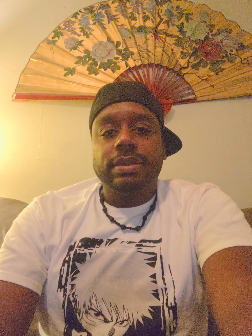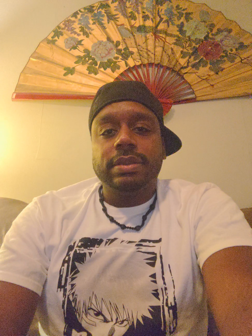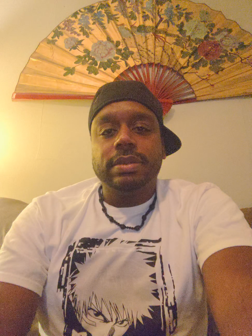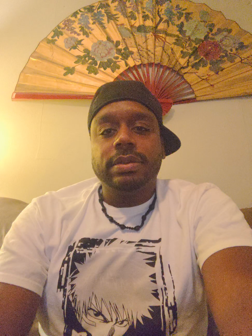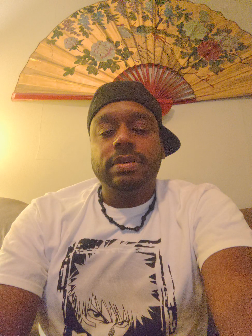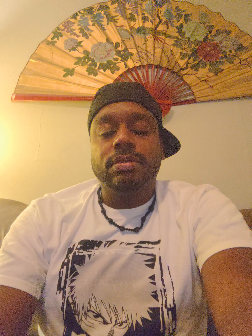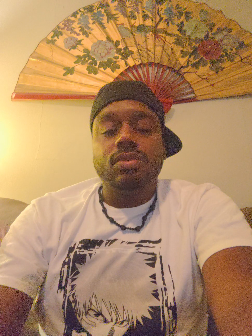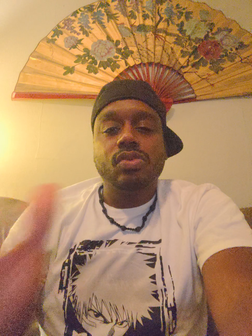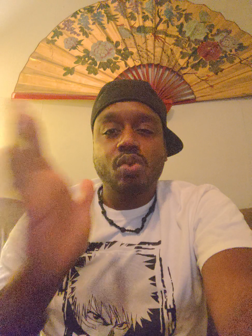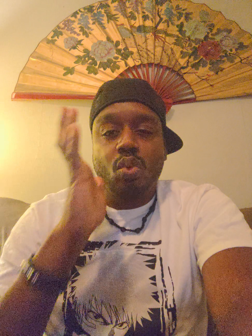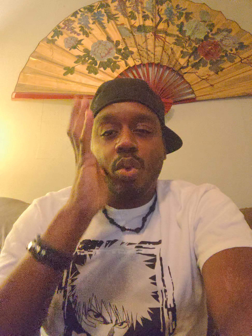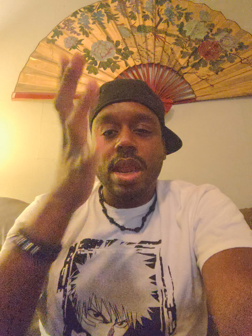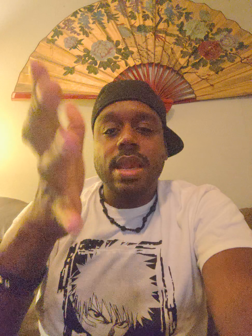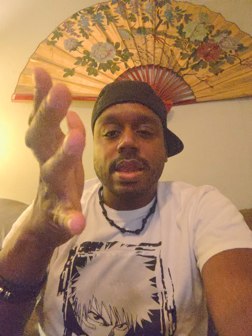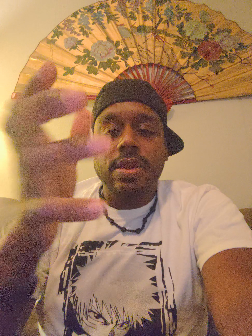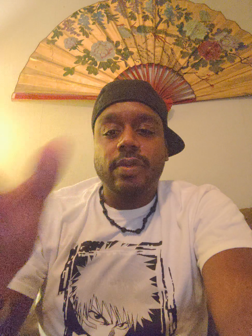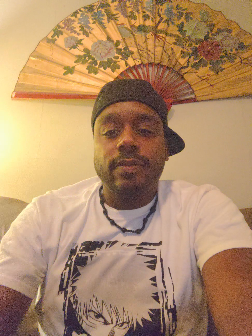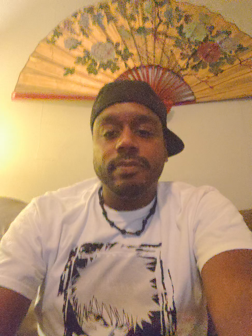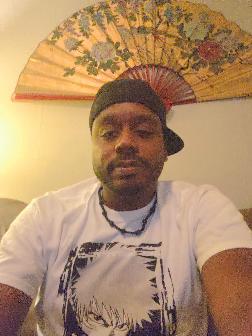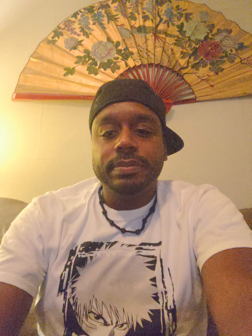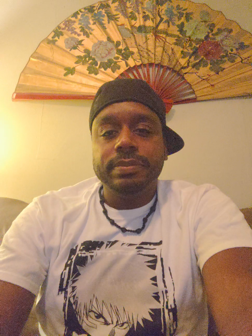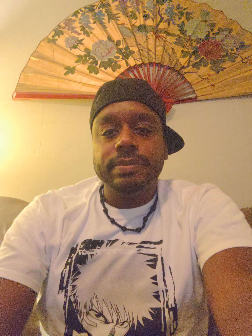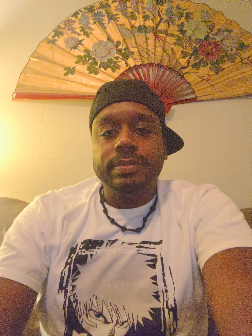will